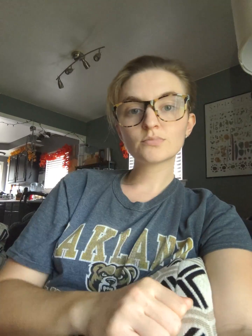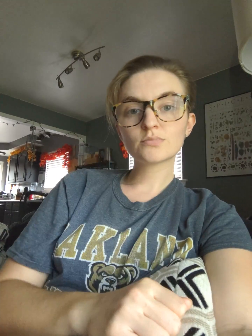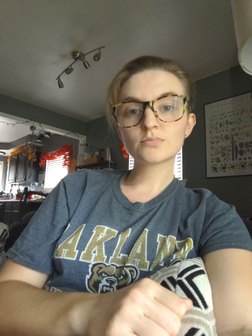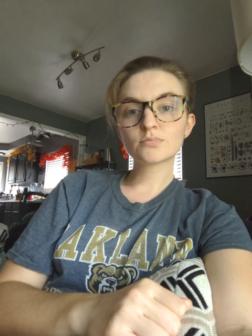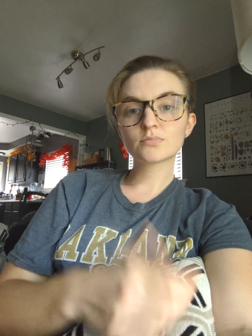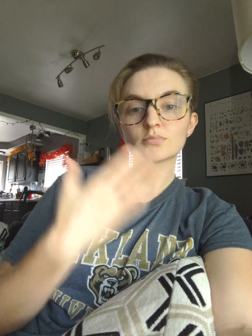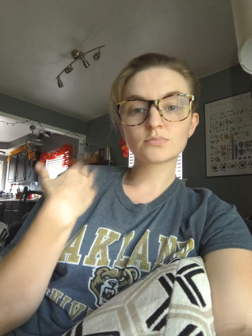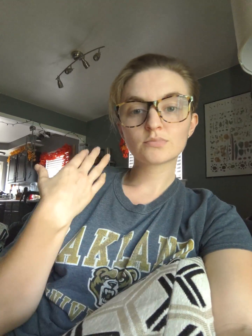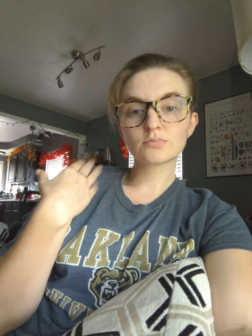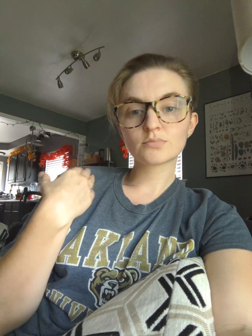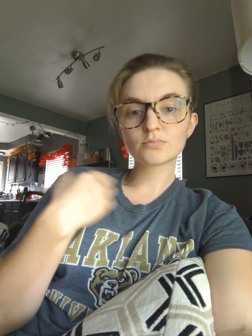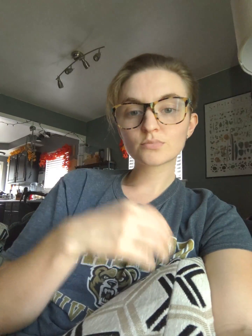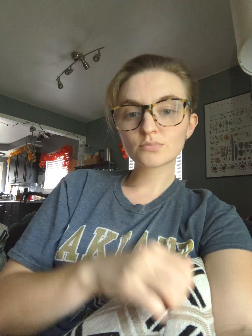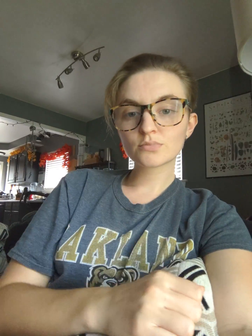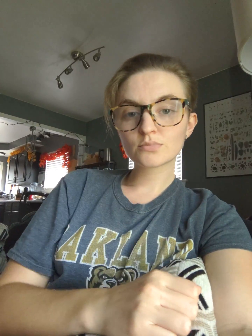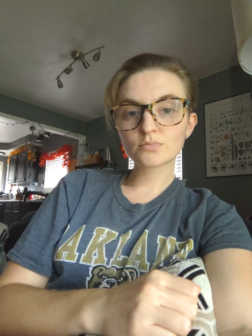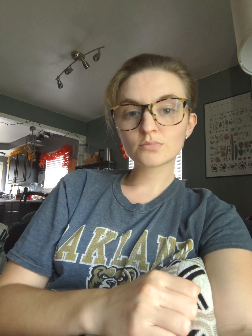shoulder